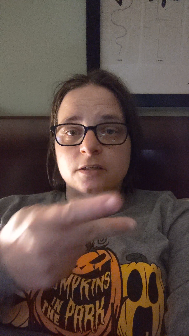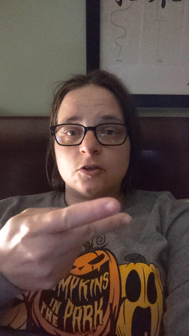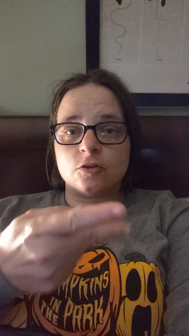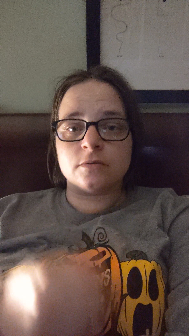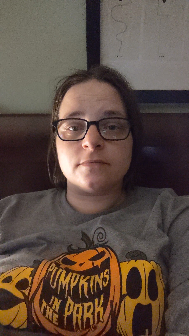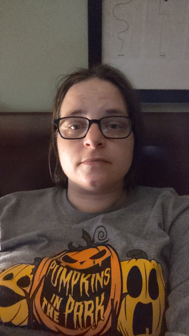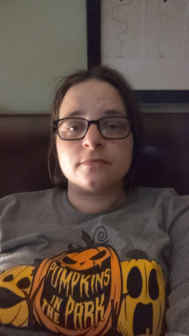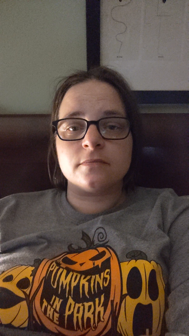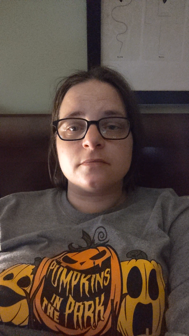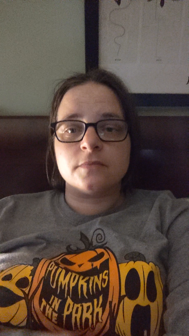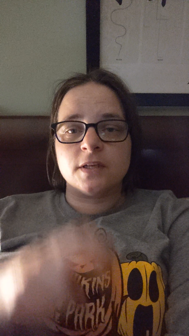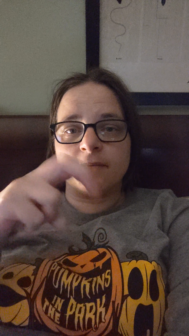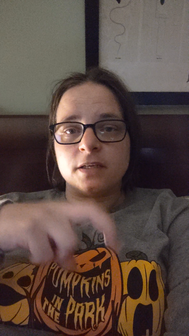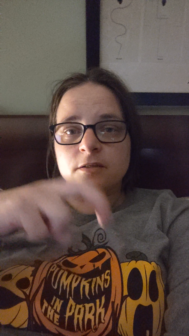potato